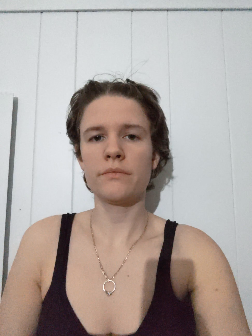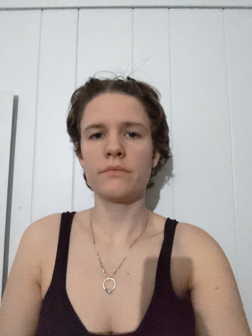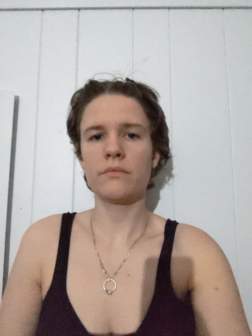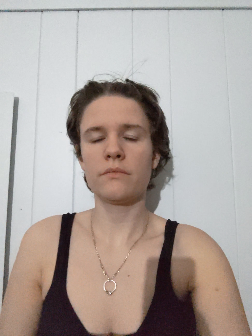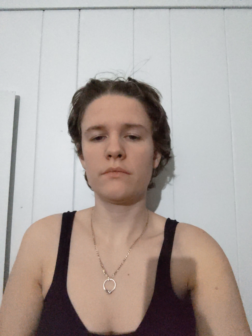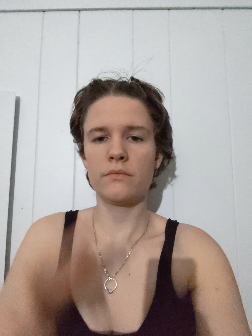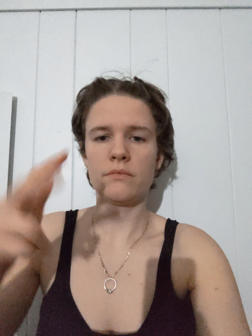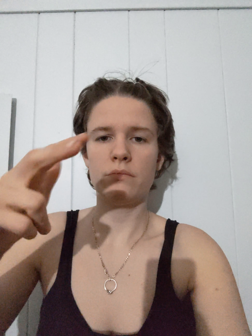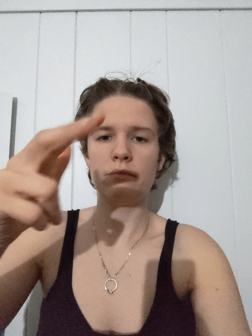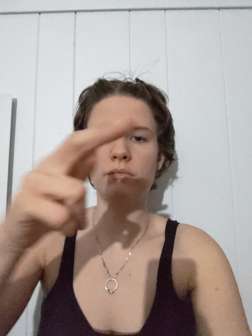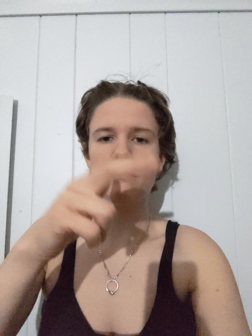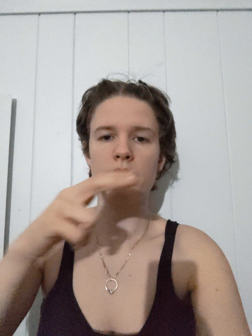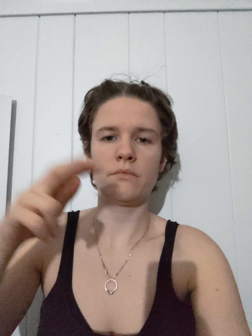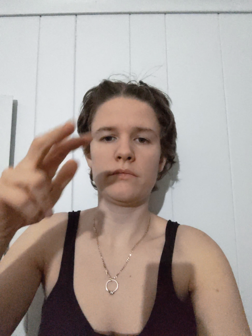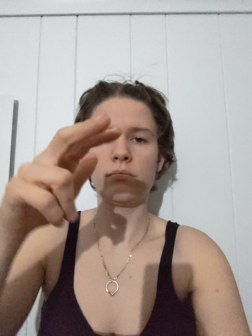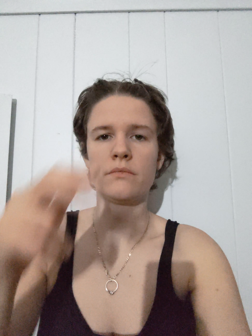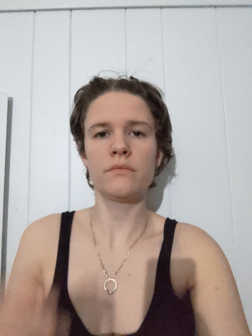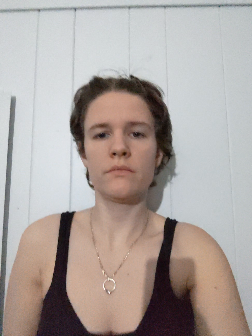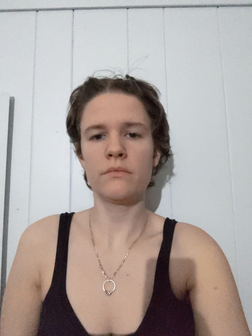helicopter